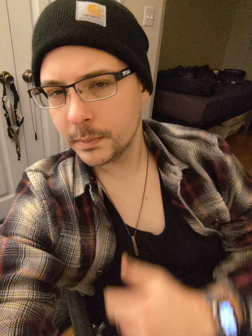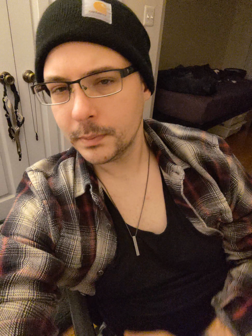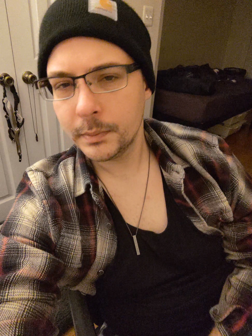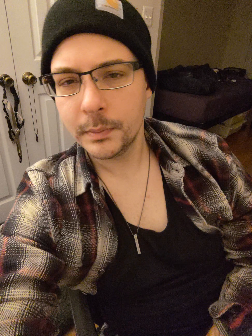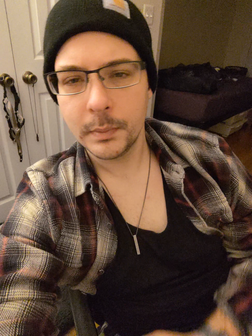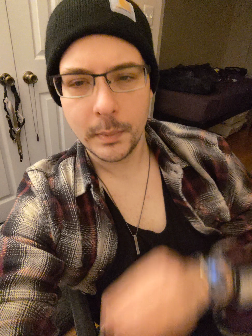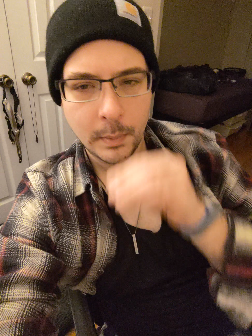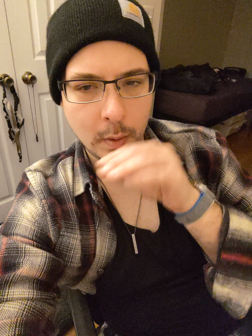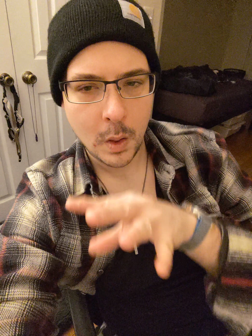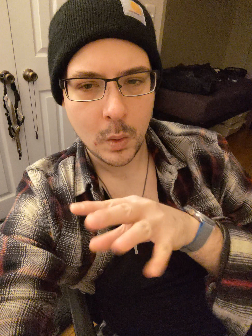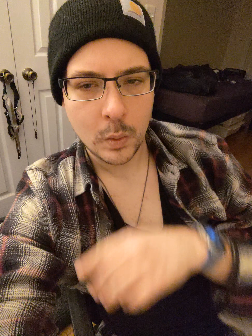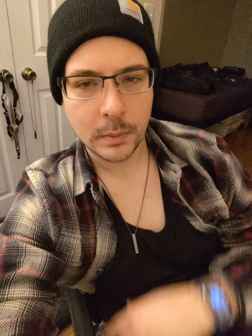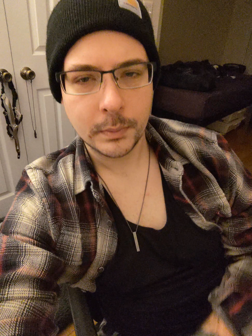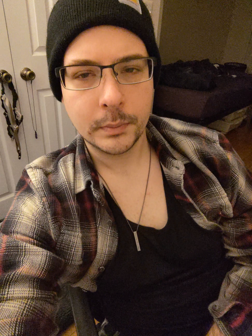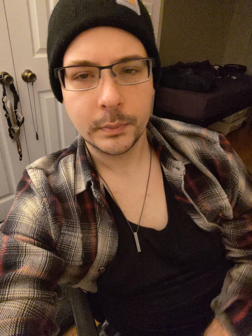blow